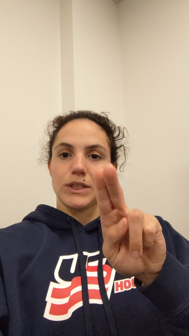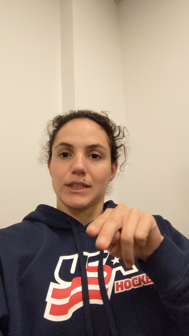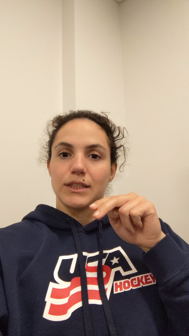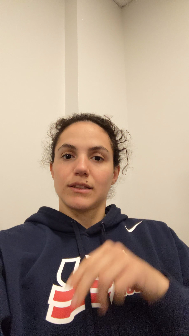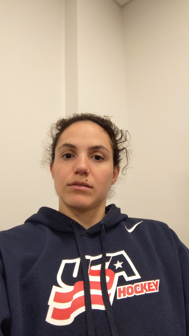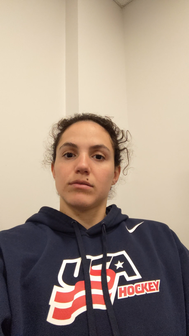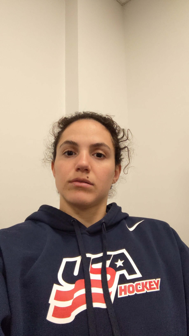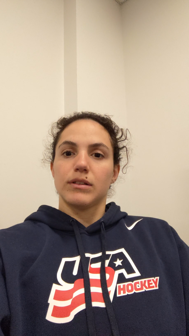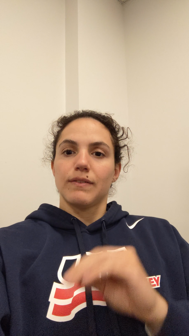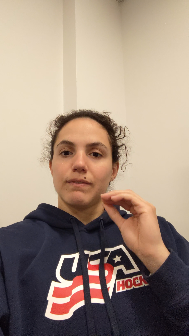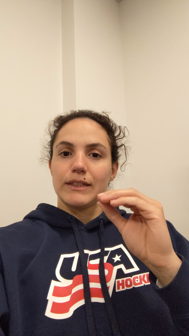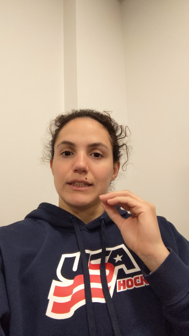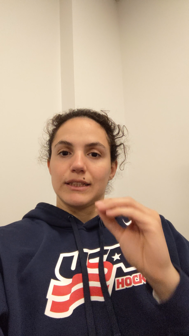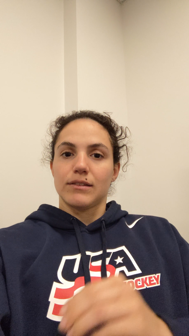fix